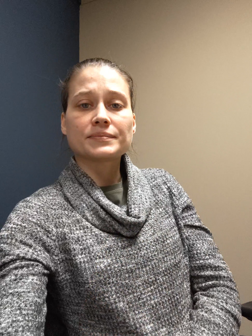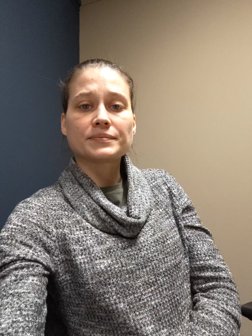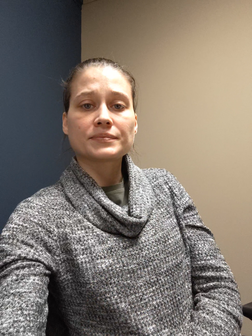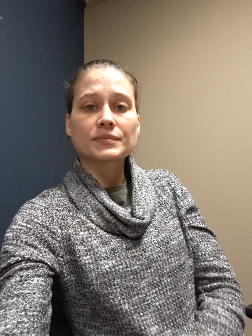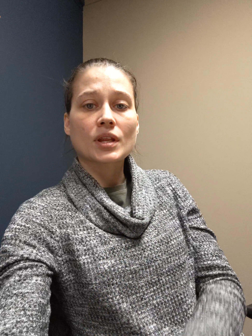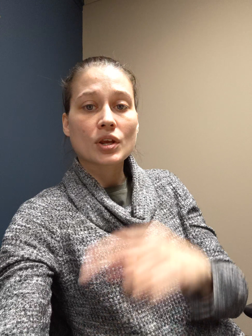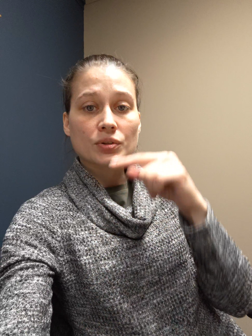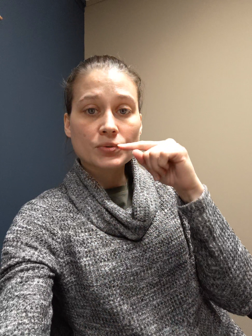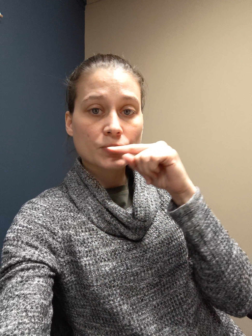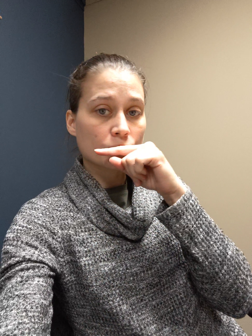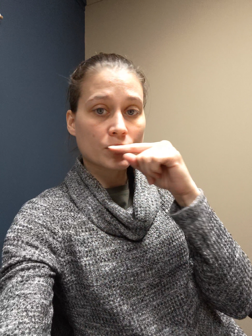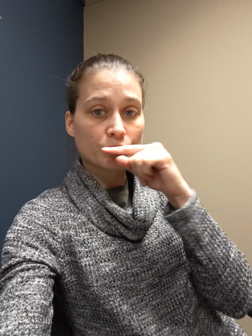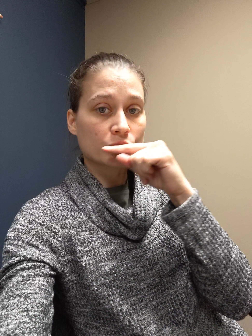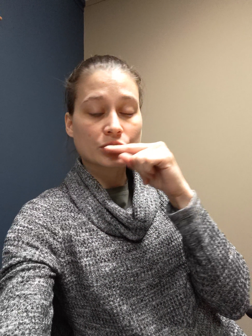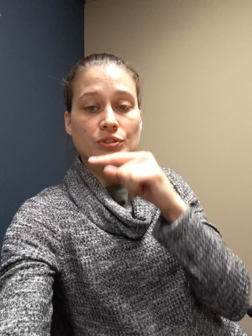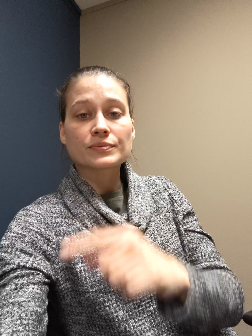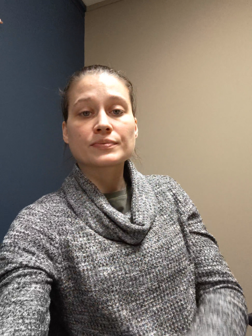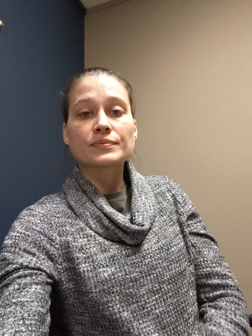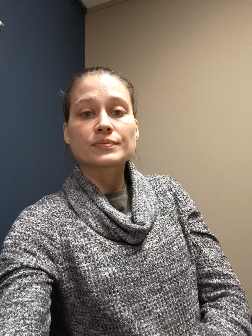toothbrush